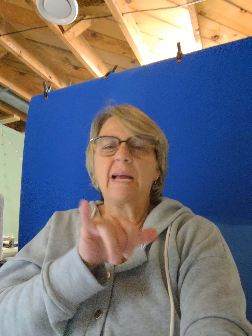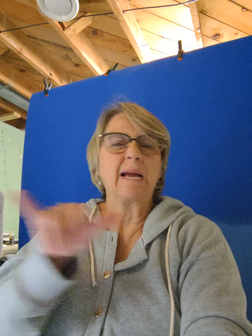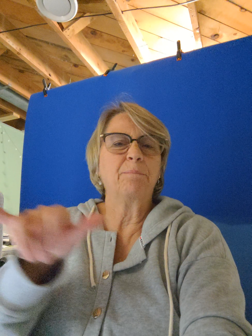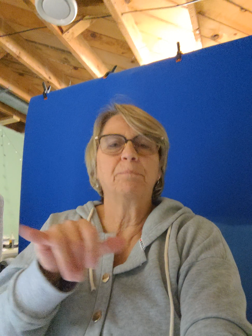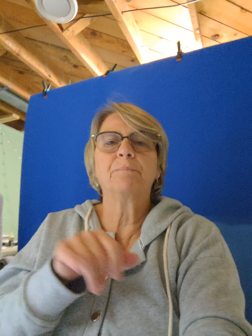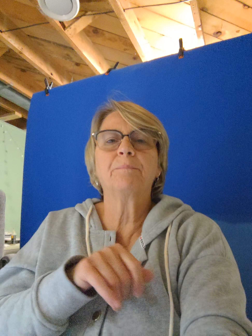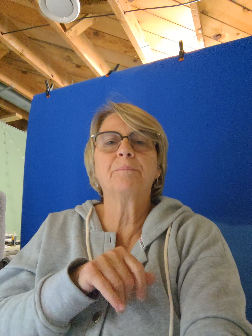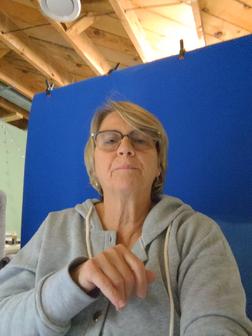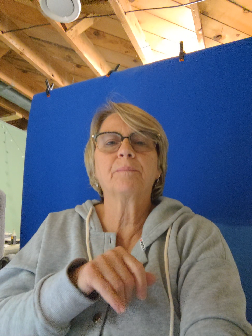same